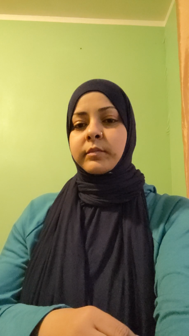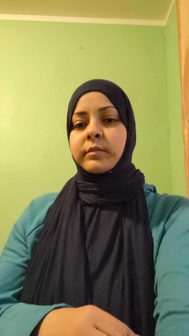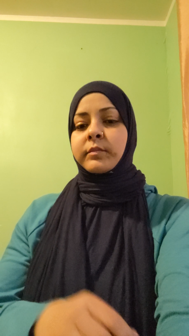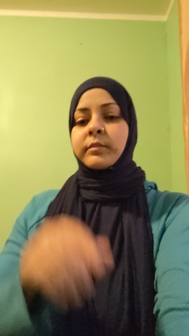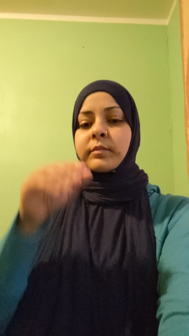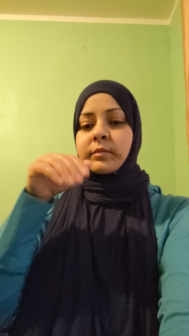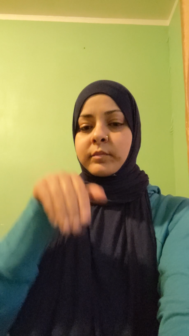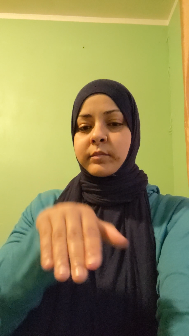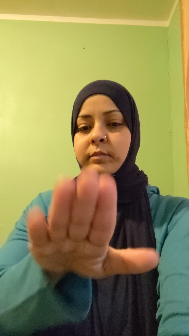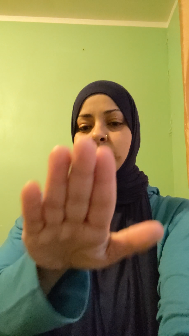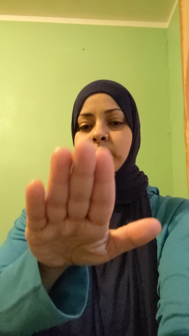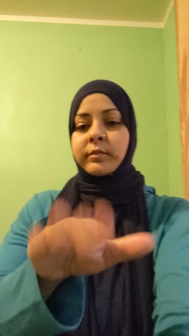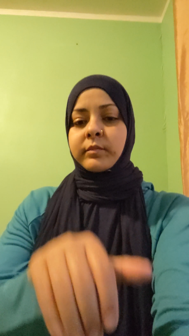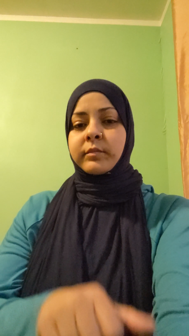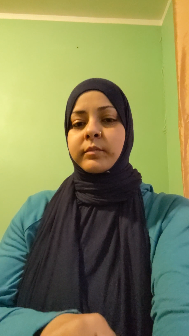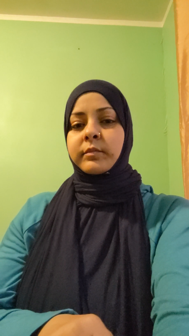enter